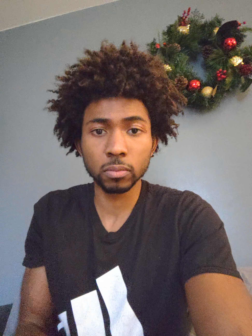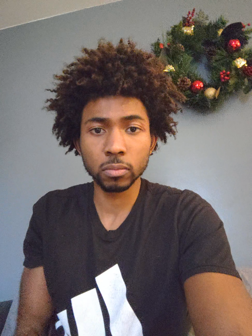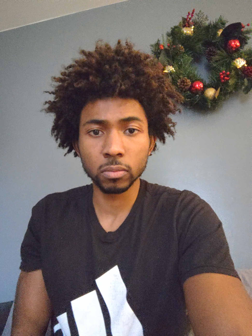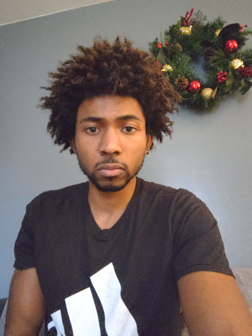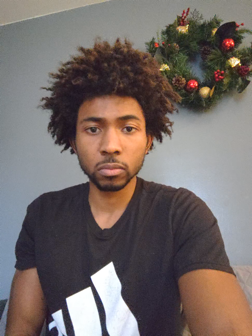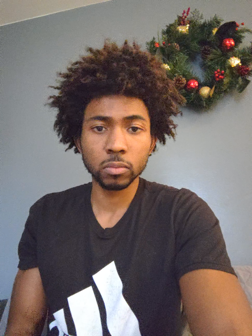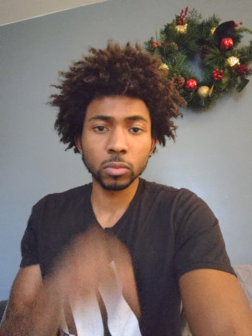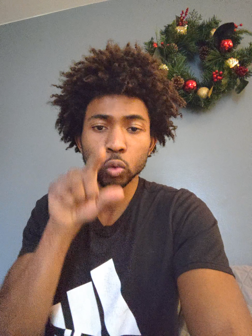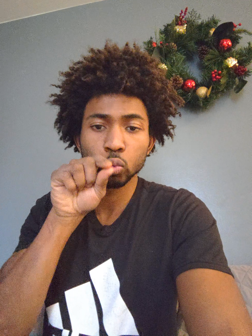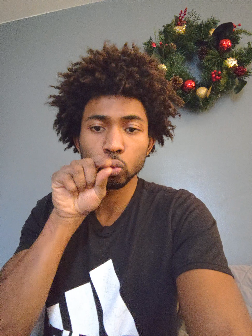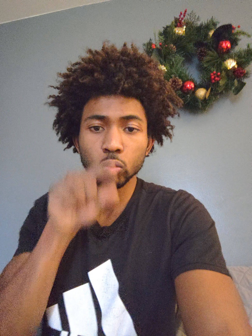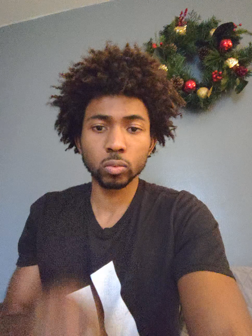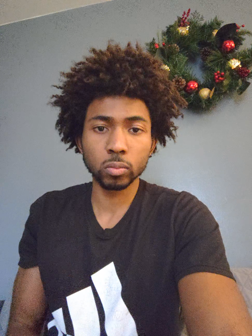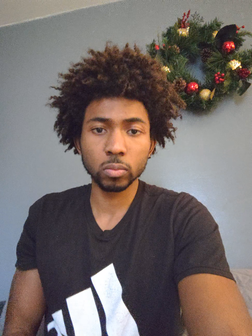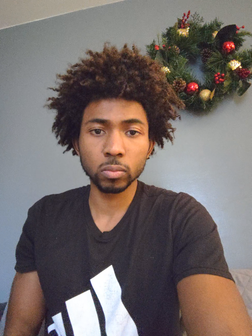bird